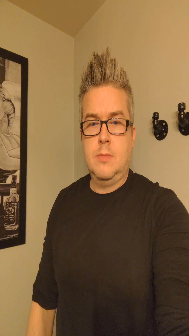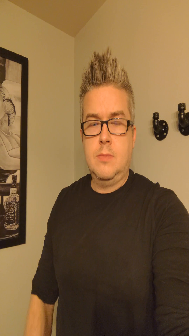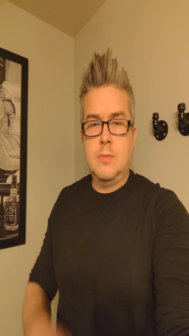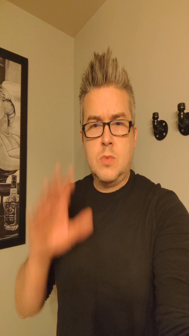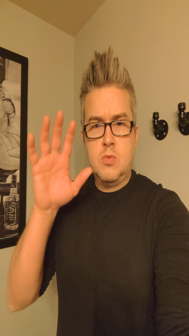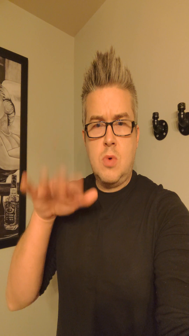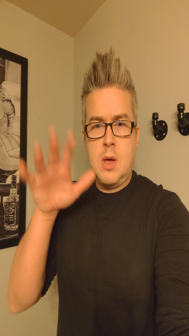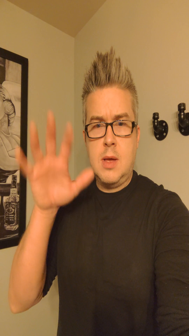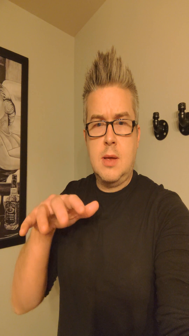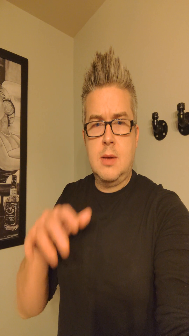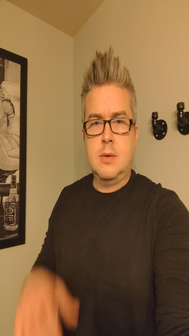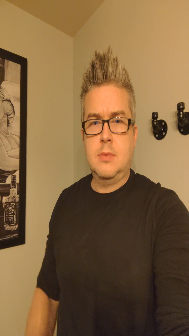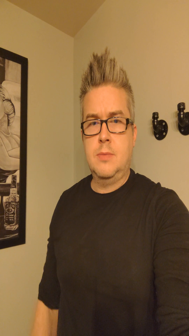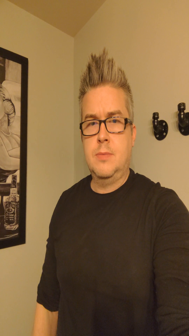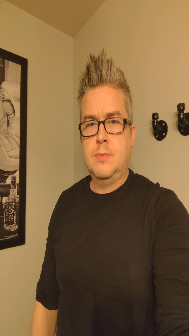rain